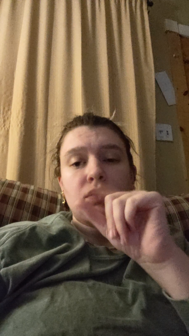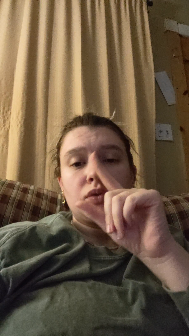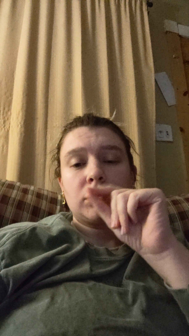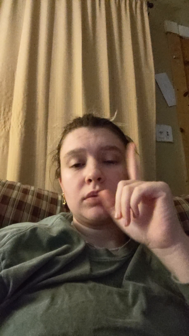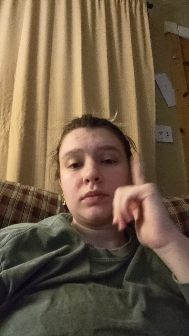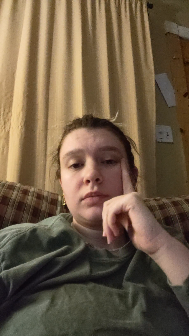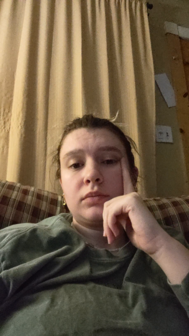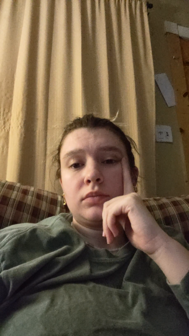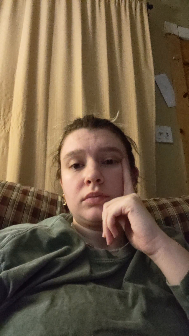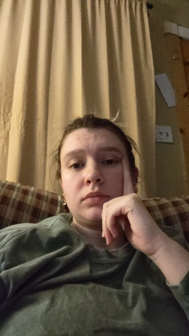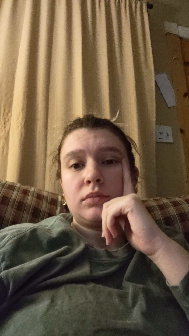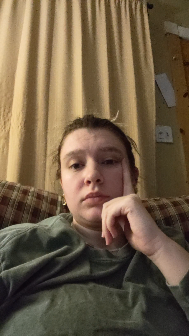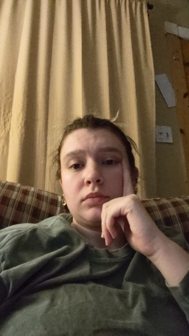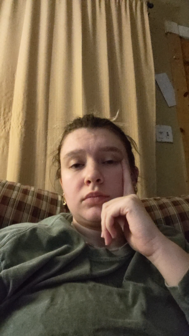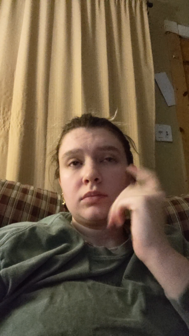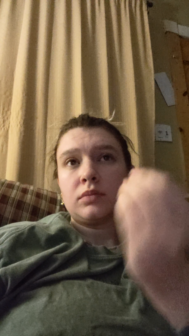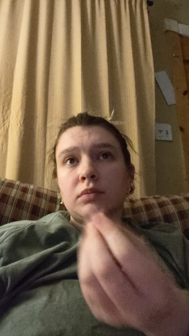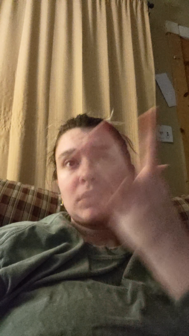plants